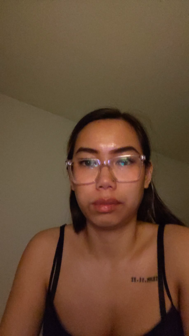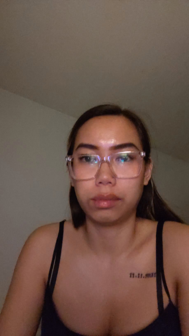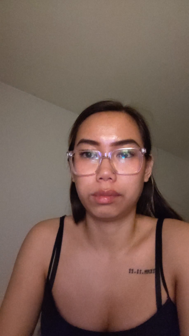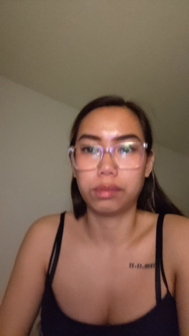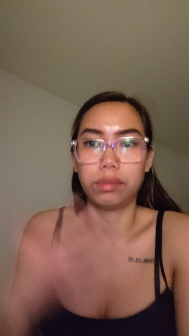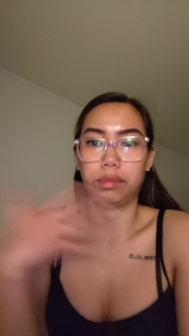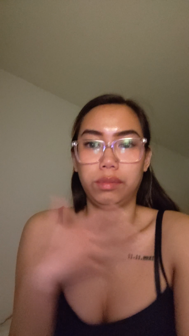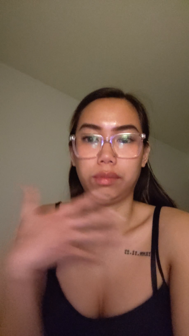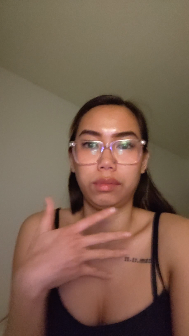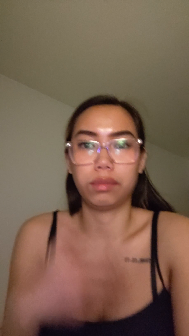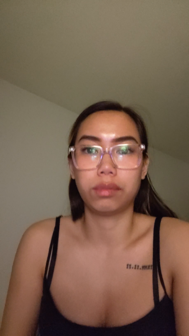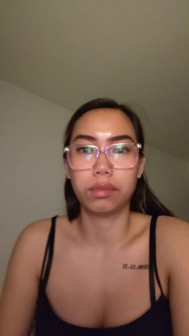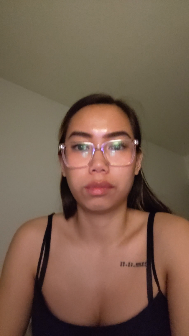scared